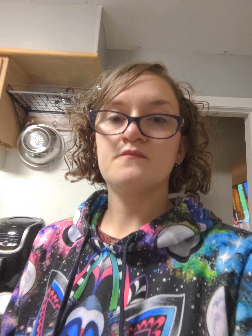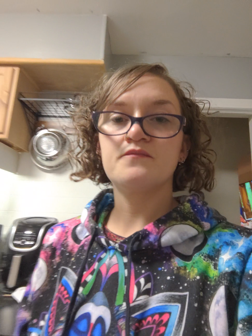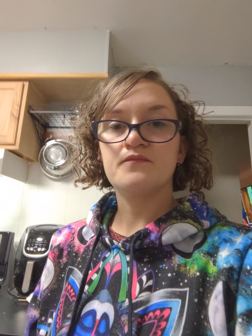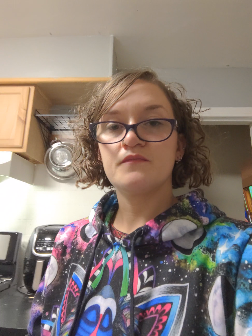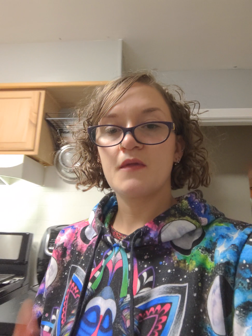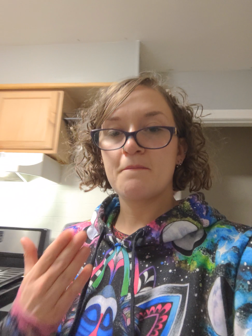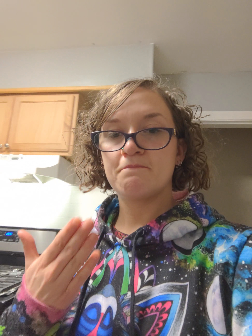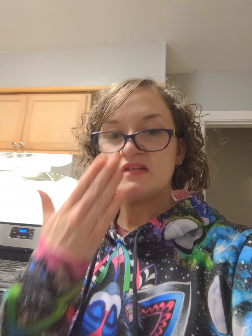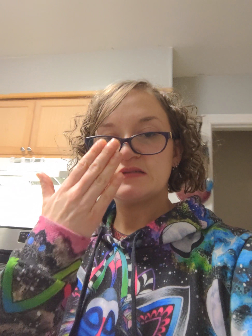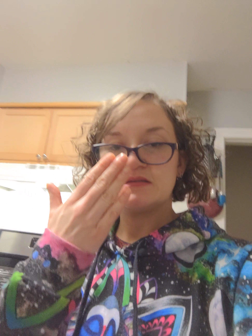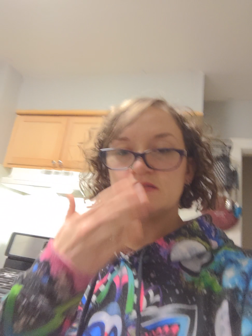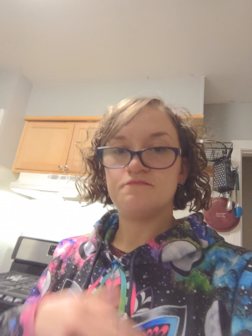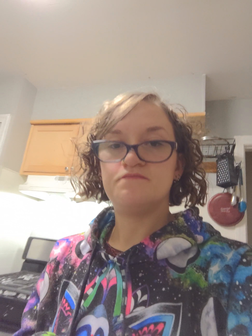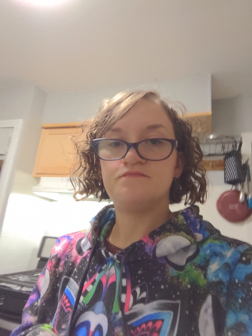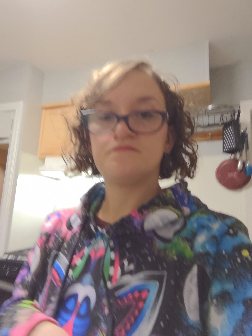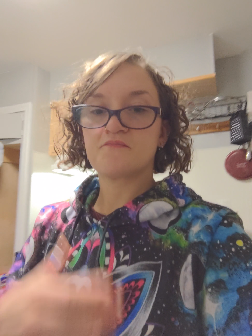mitten